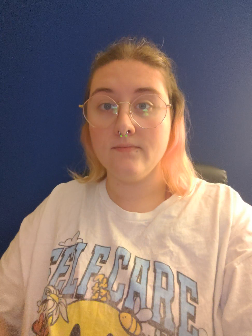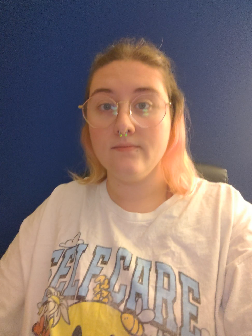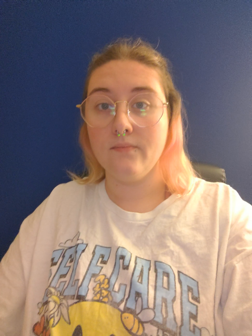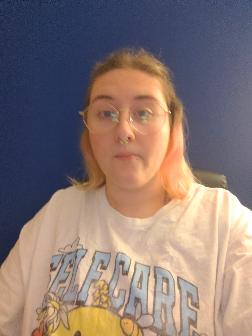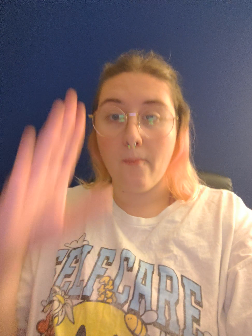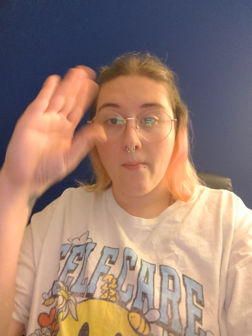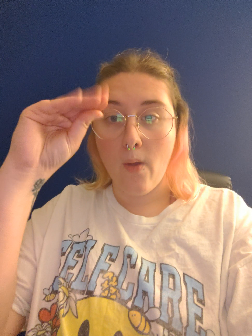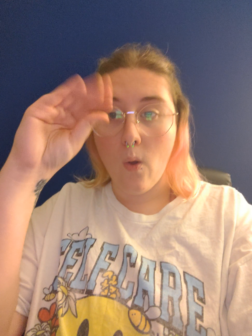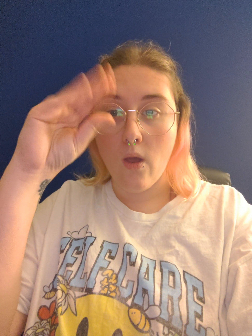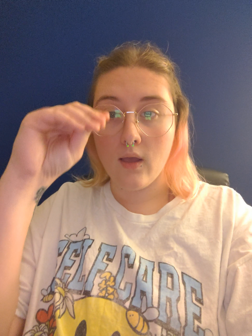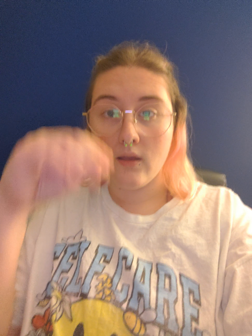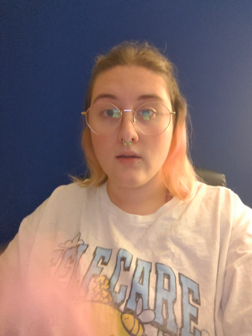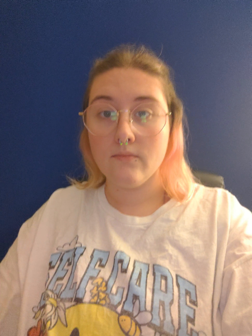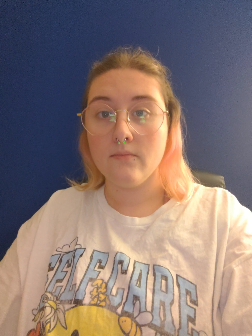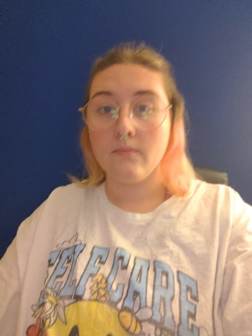boy